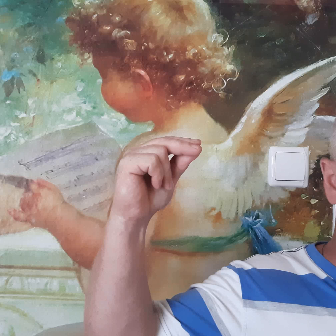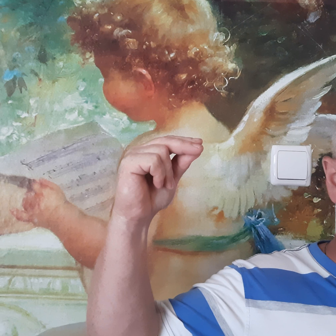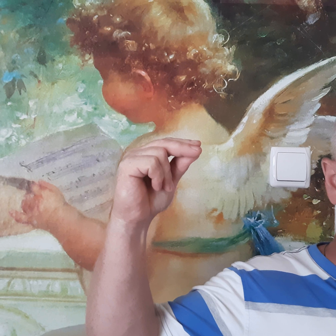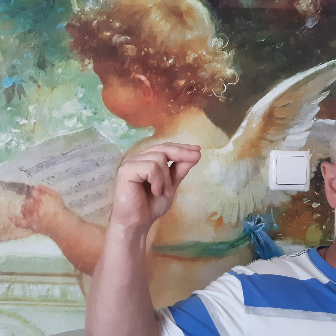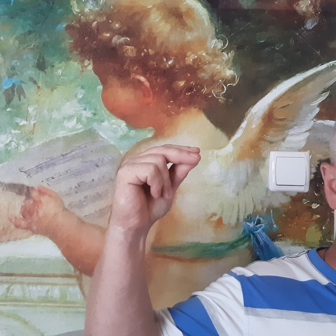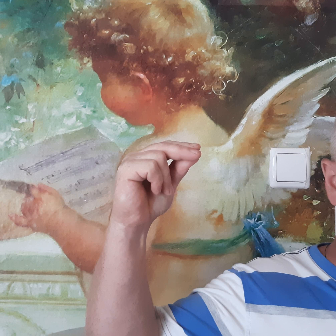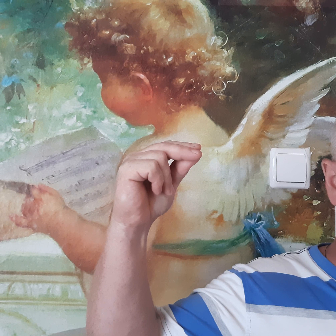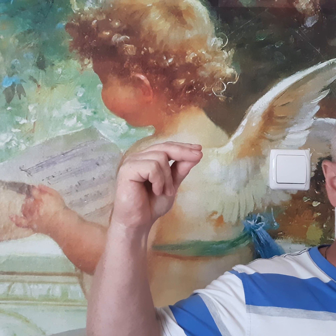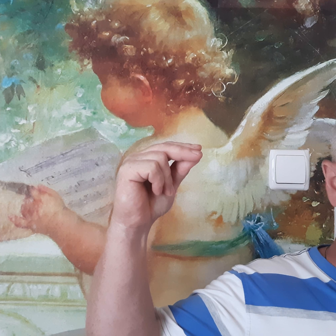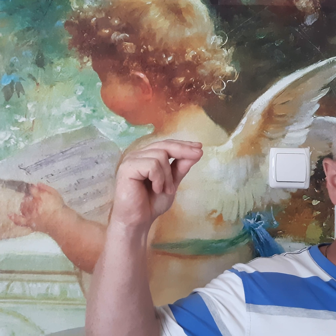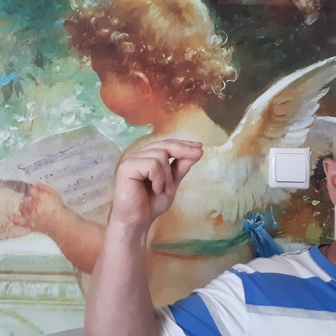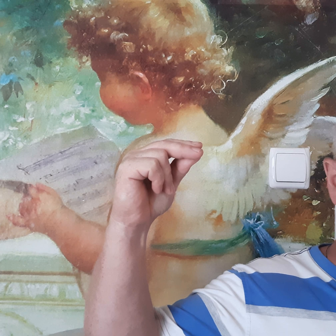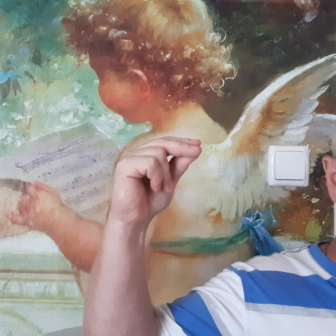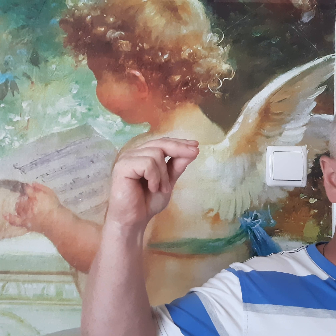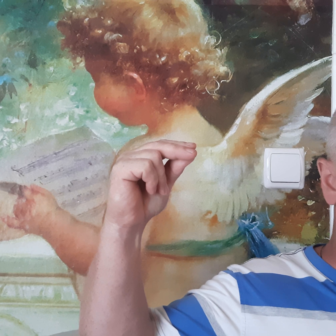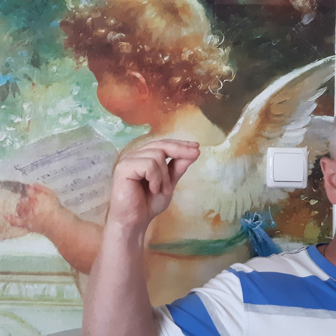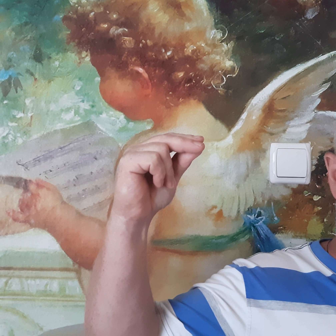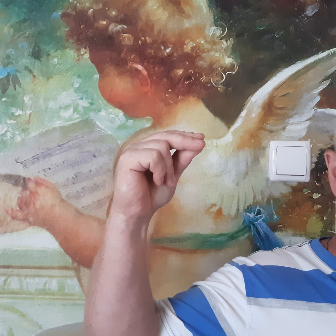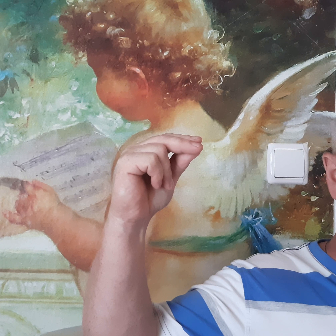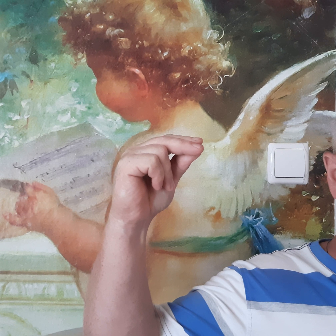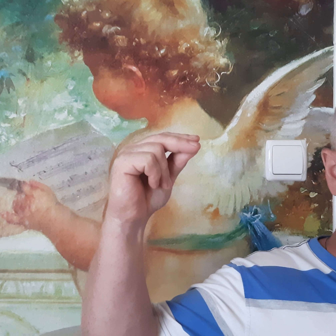Ч